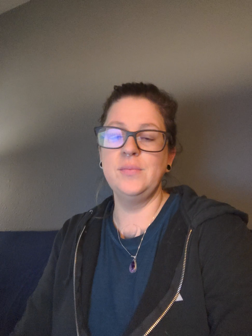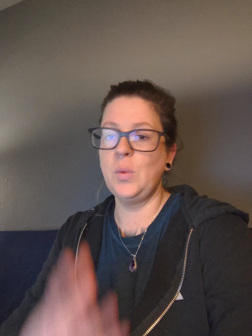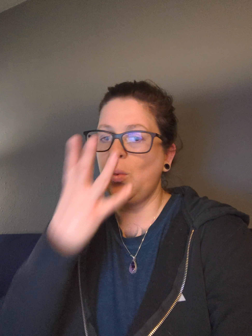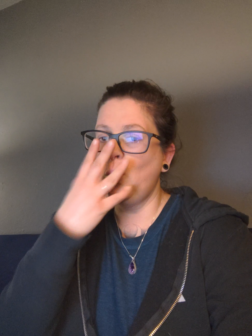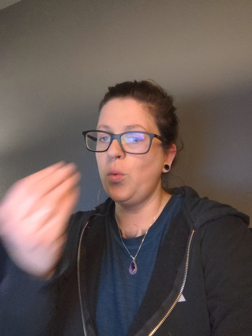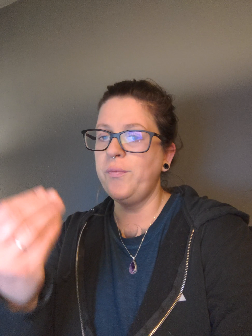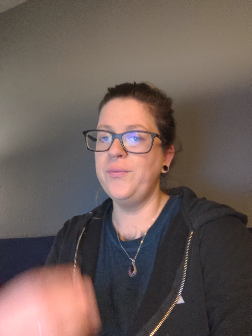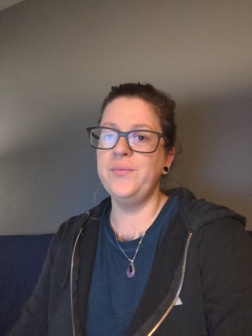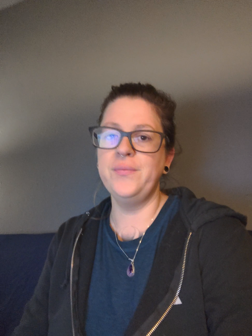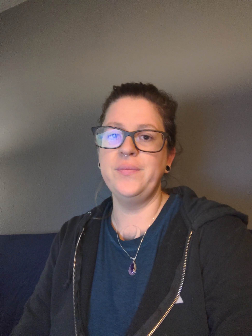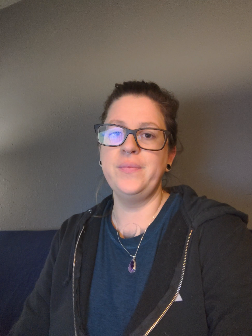wolf